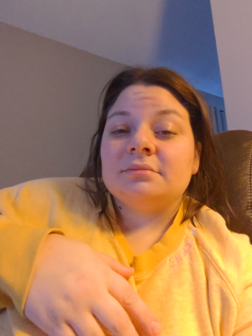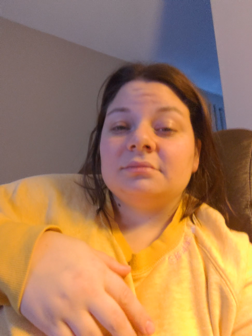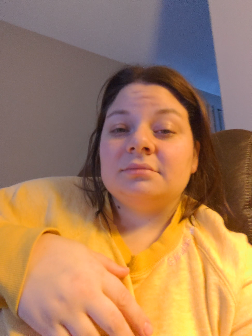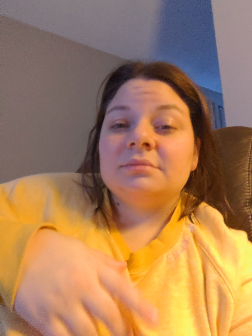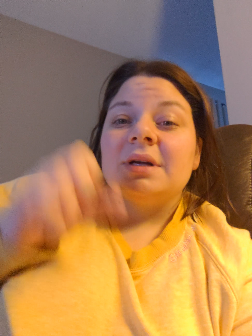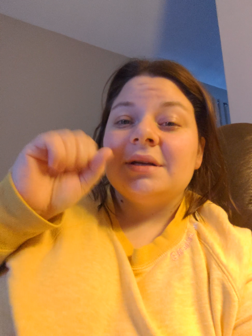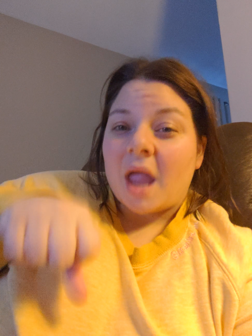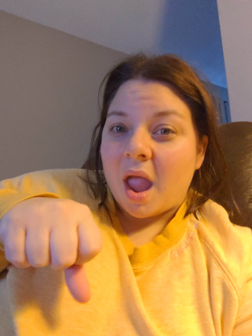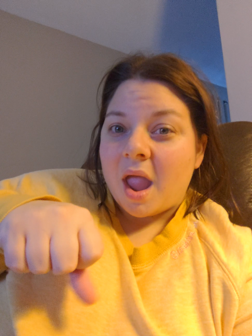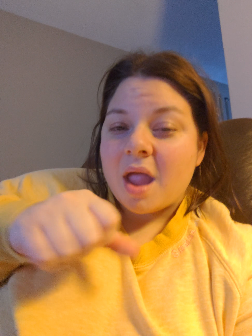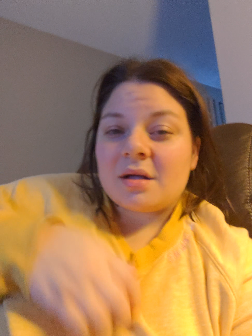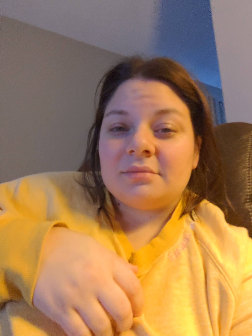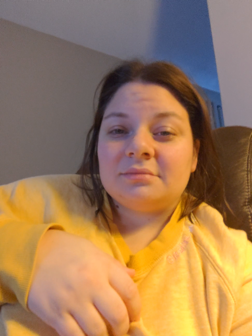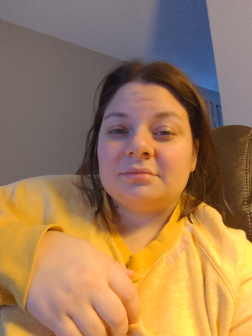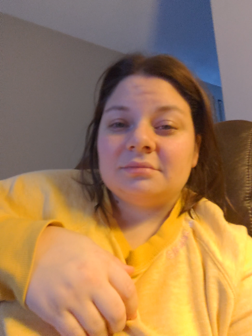can